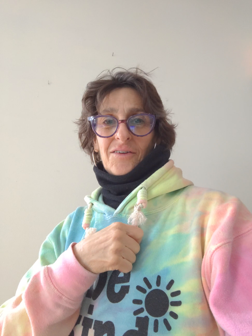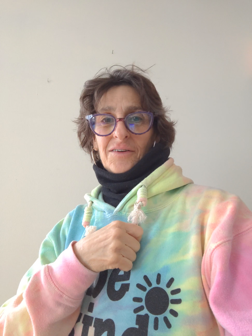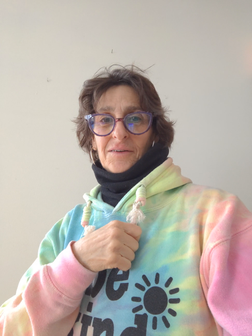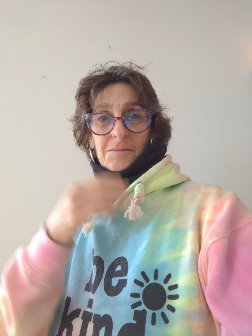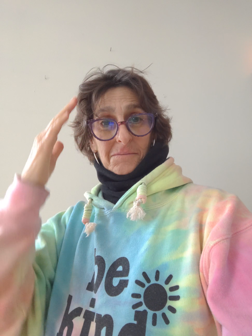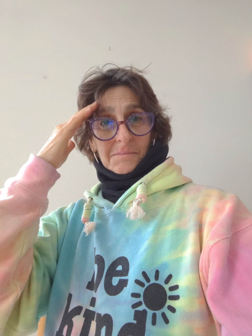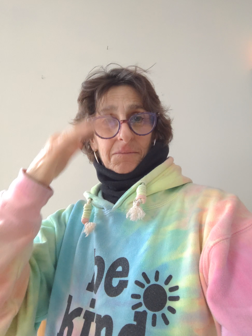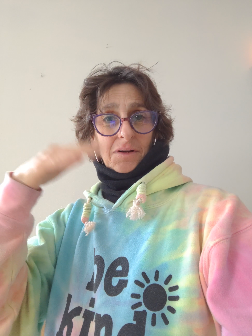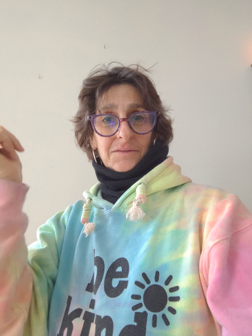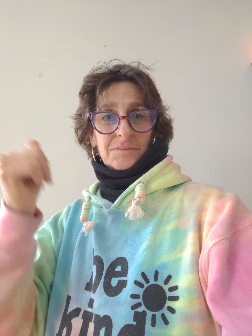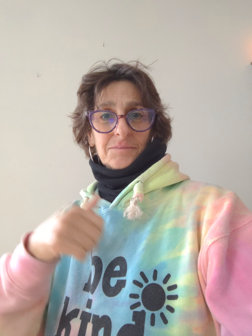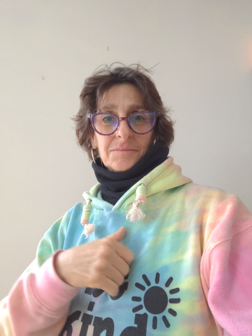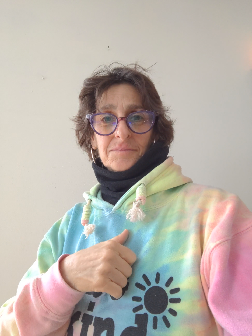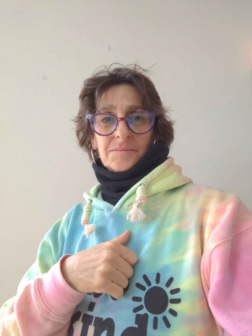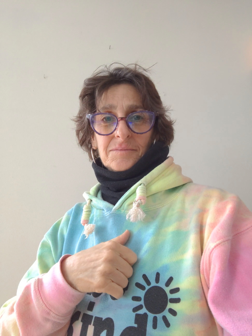because